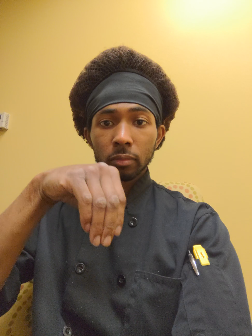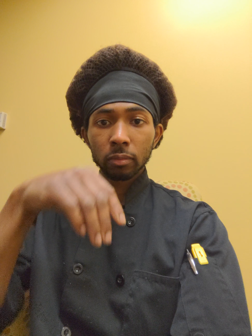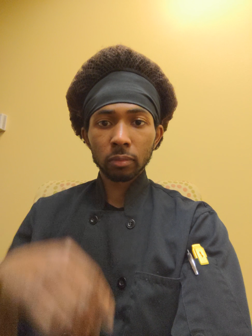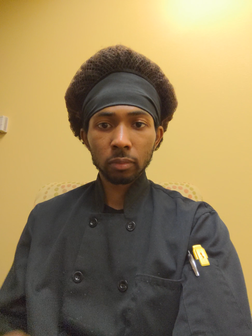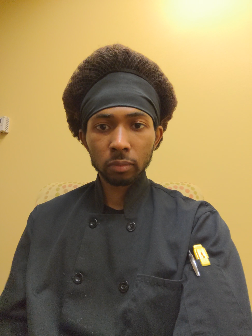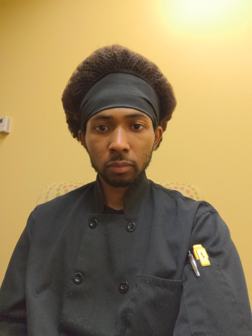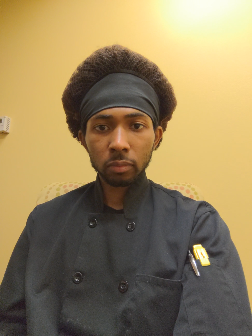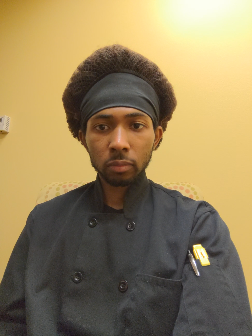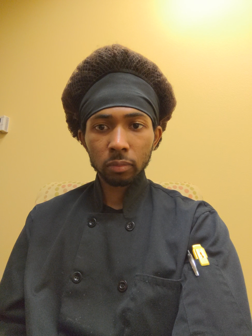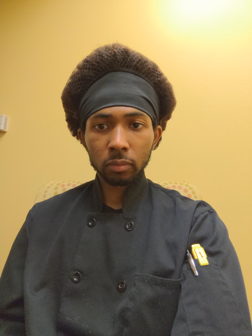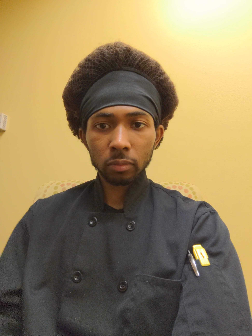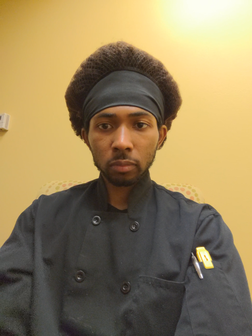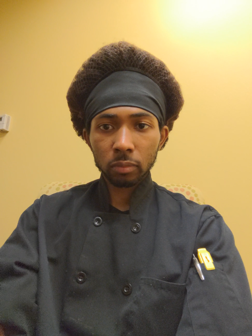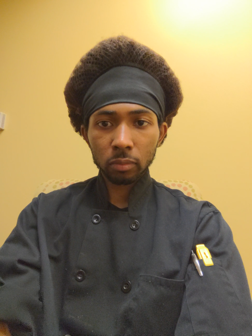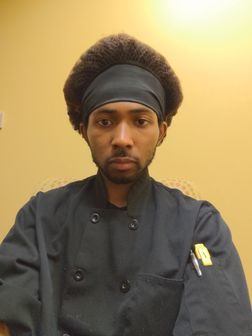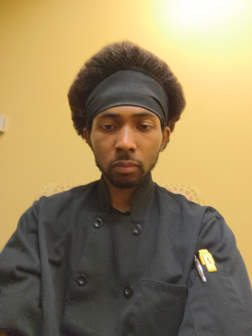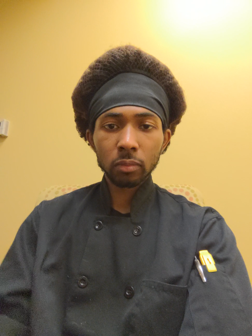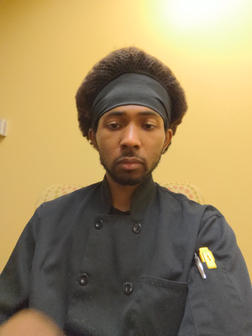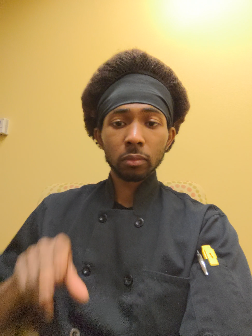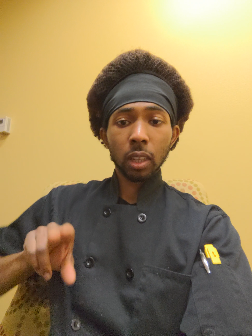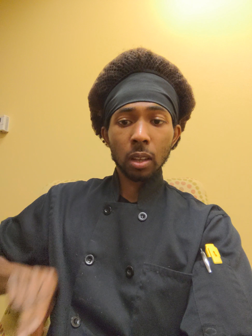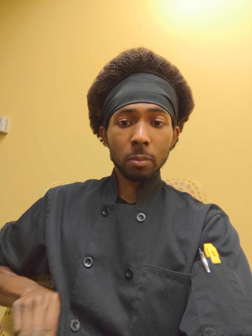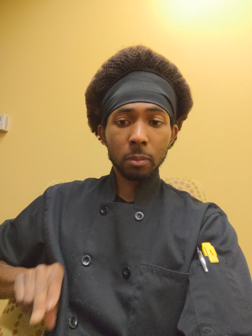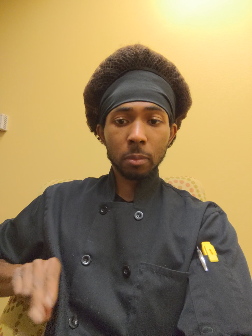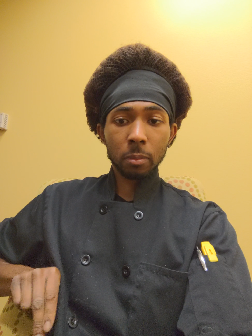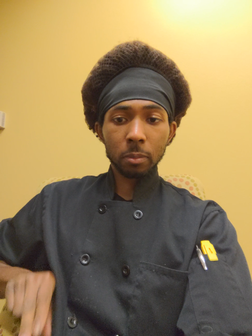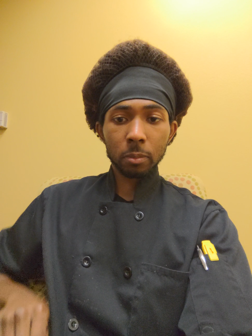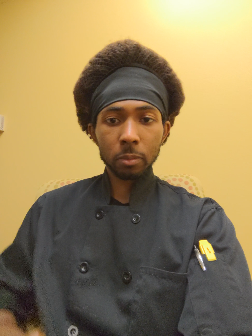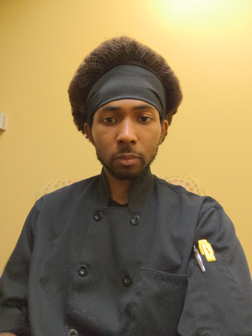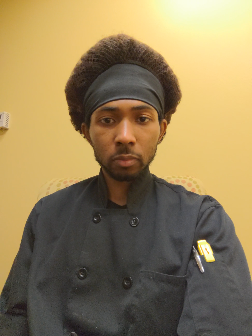diaper